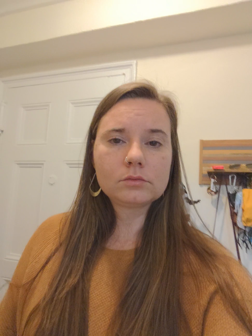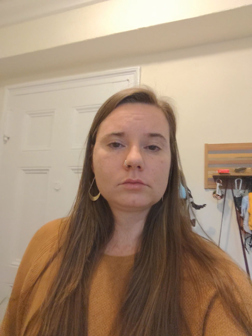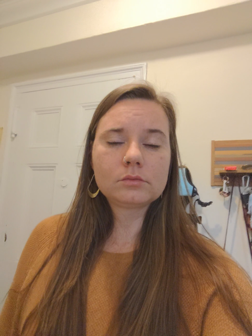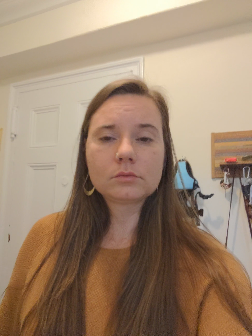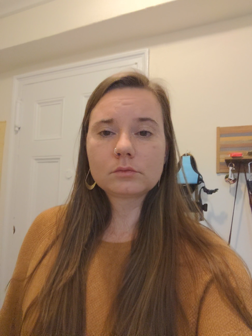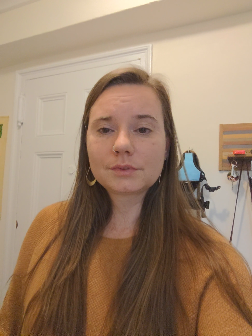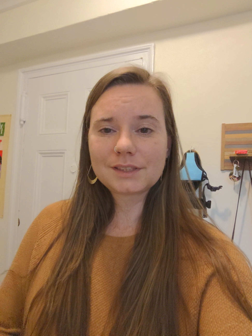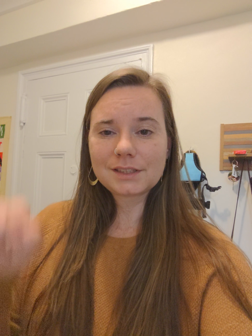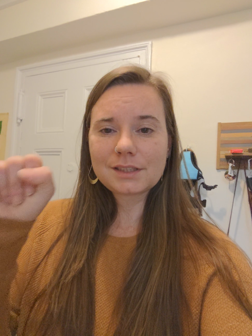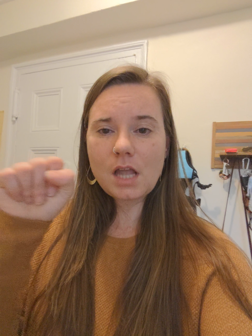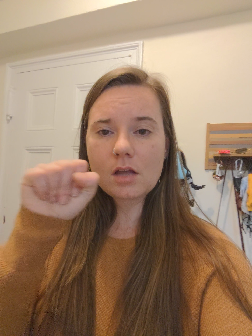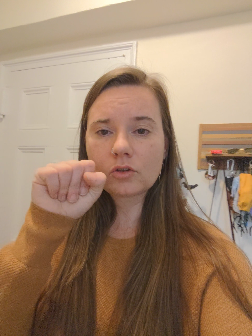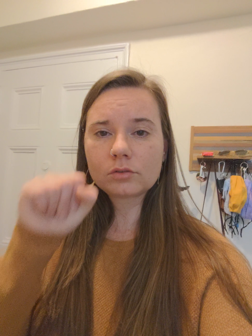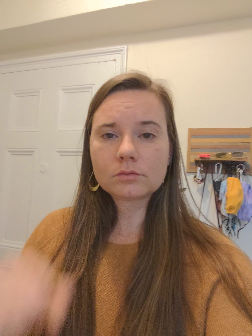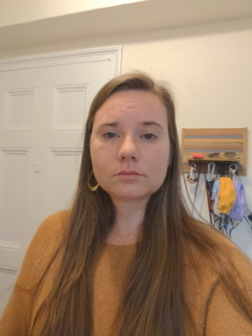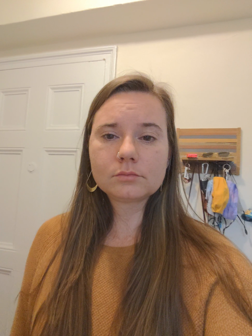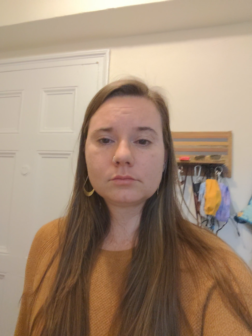carrot